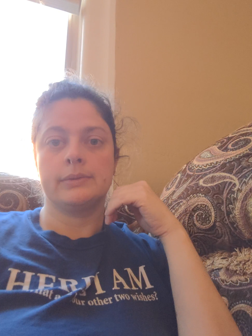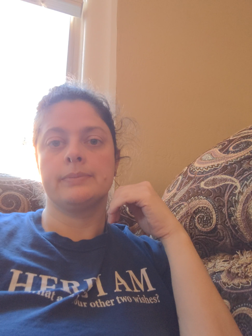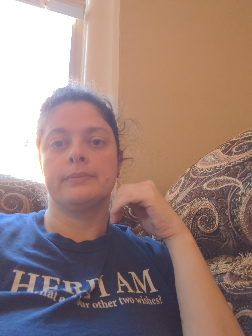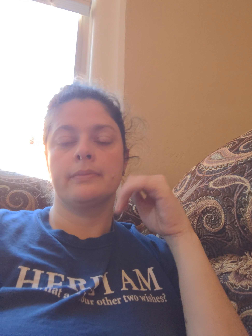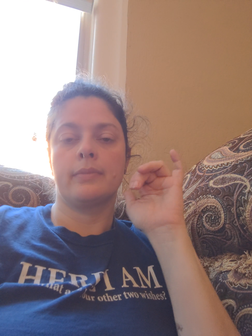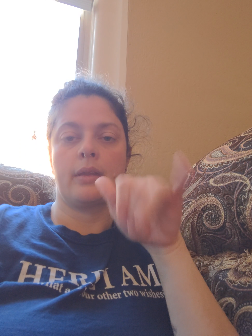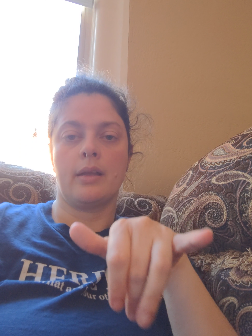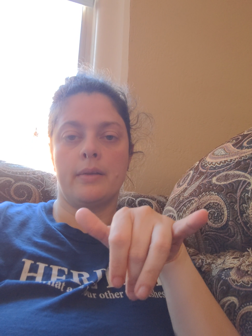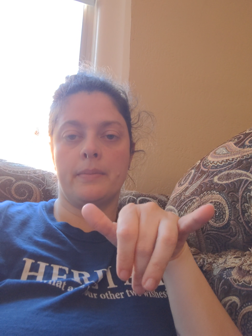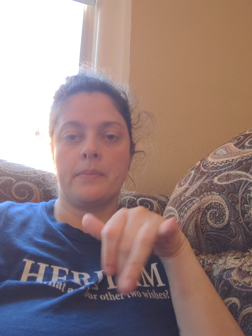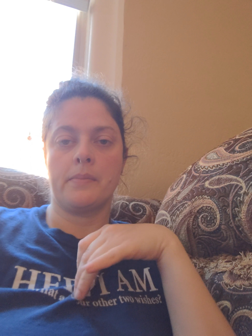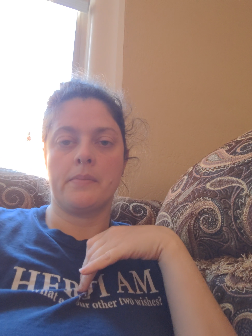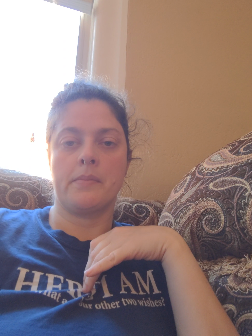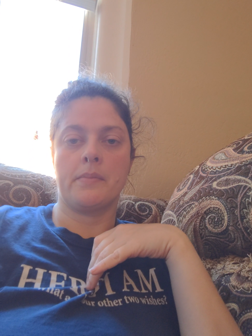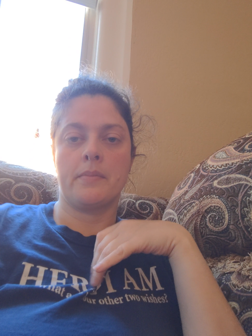that